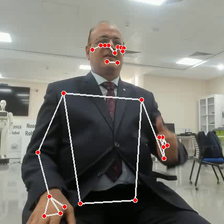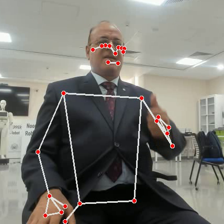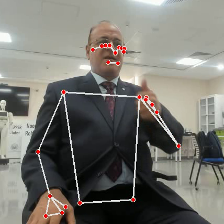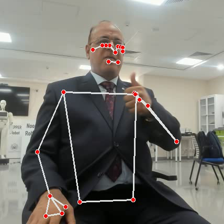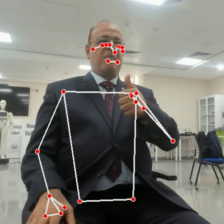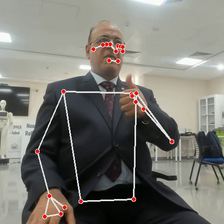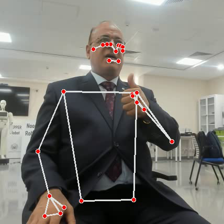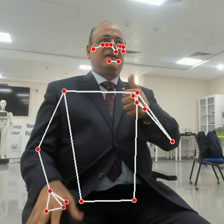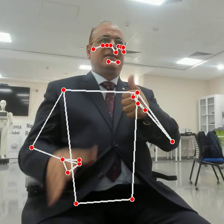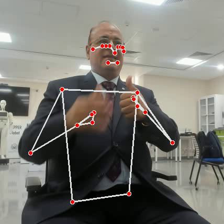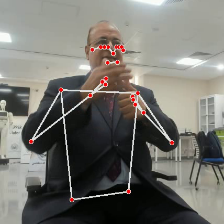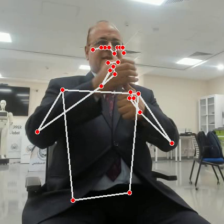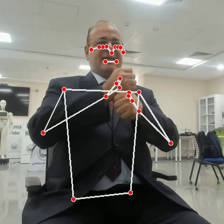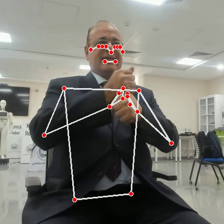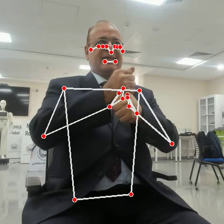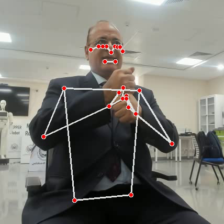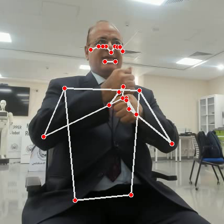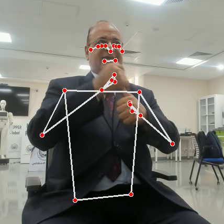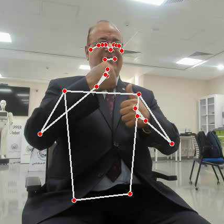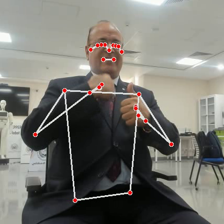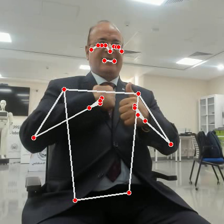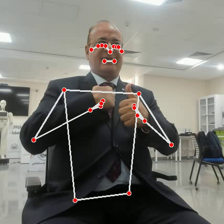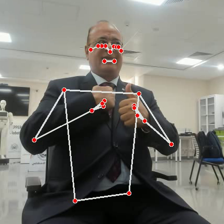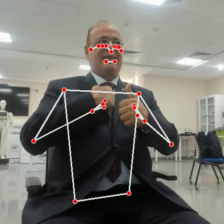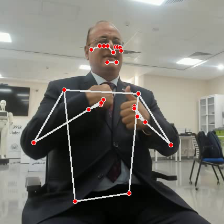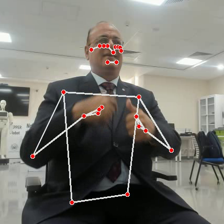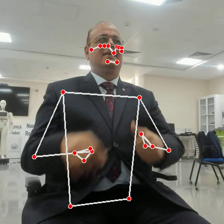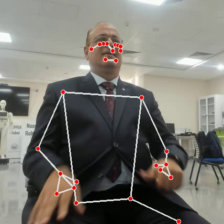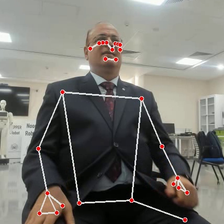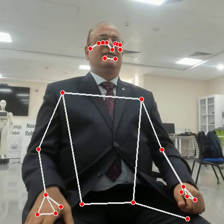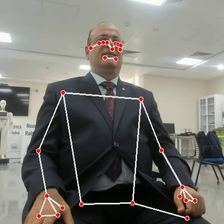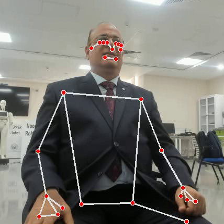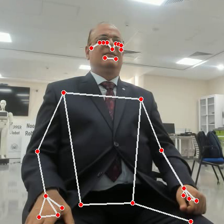meraty